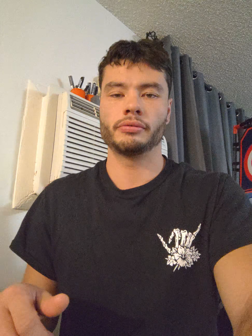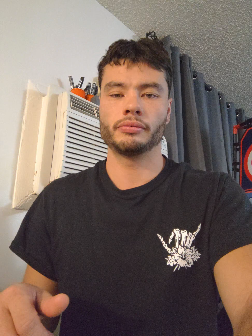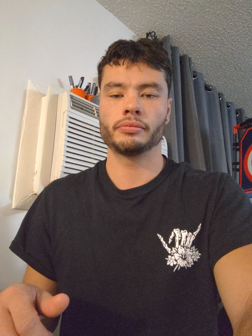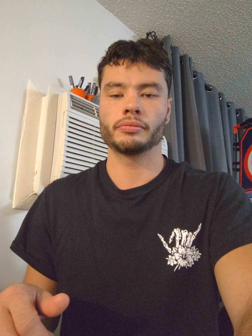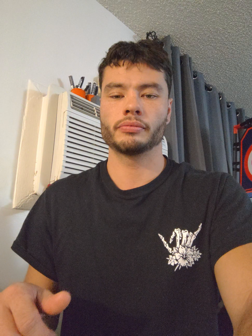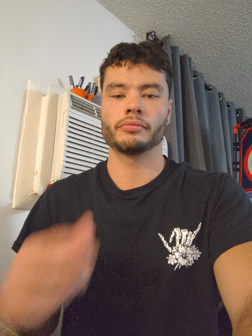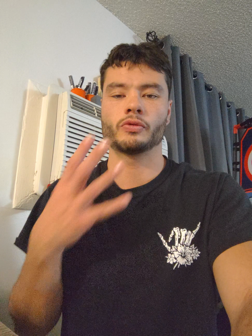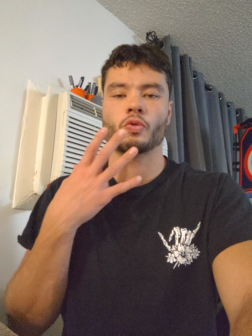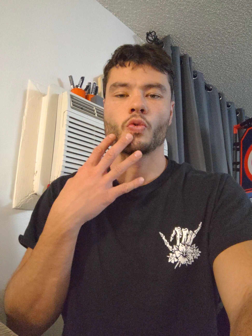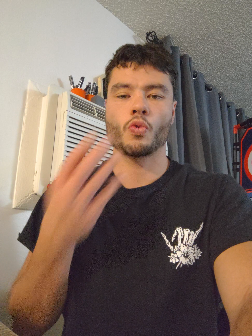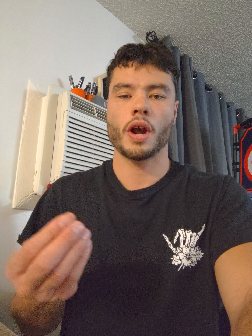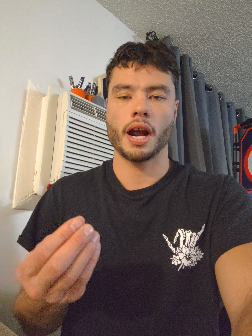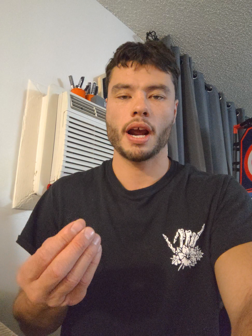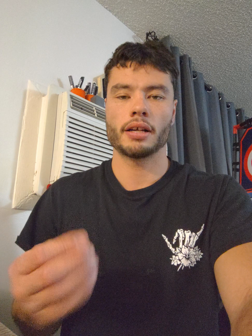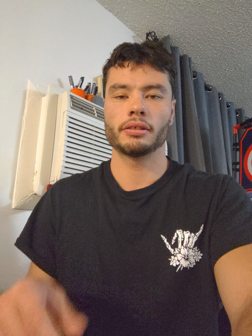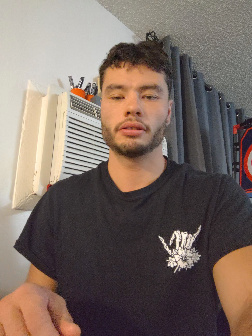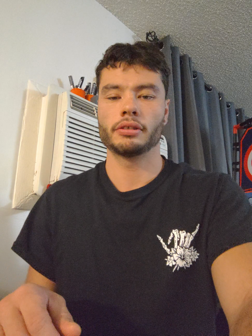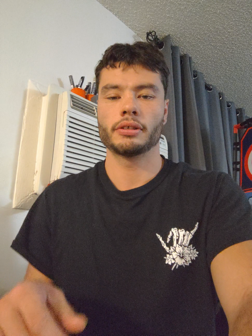wet